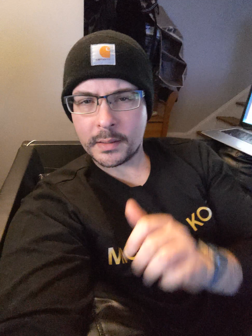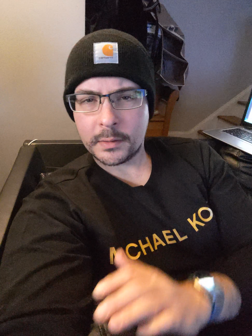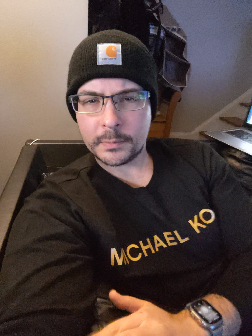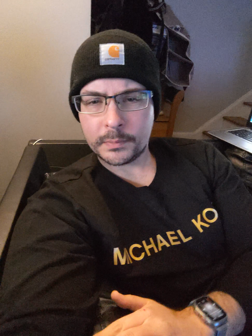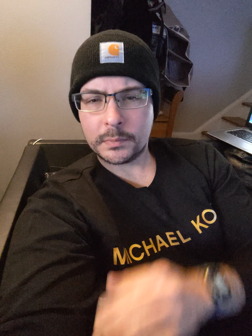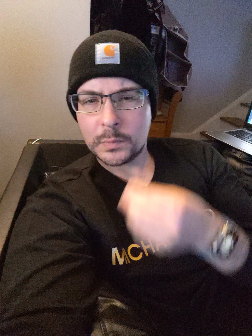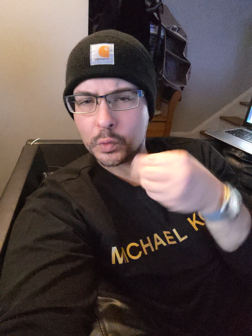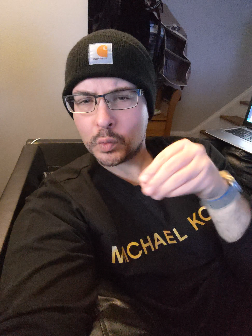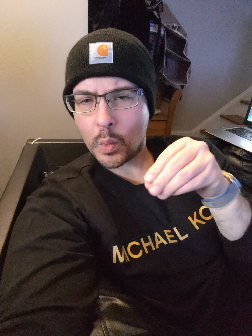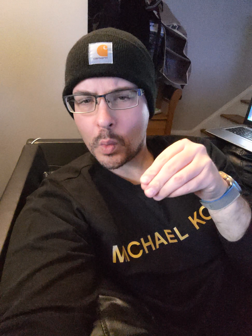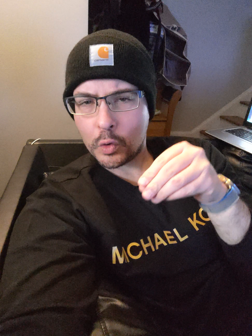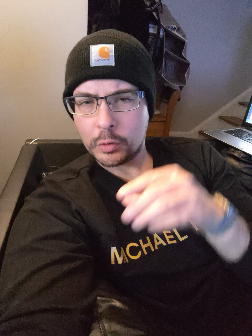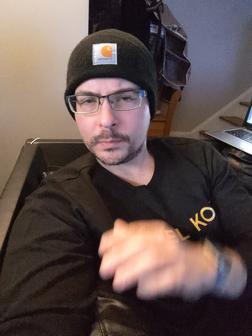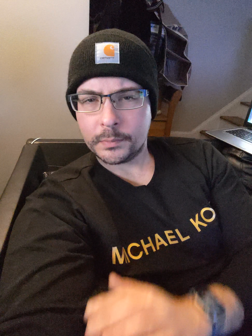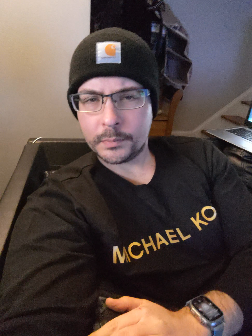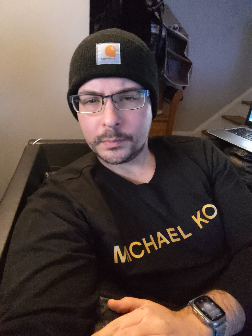store